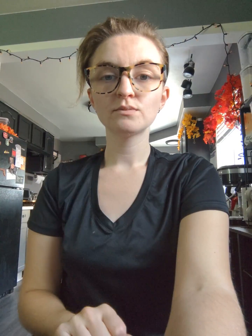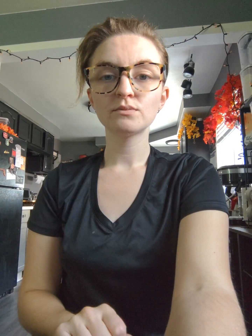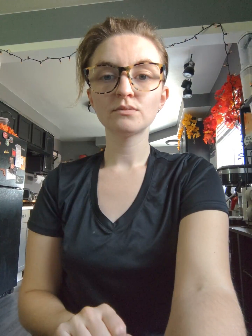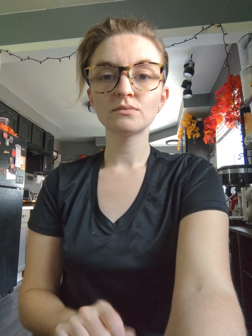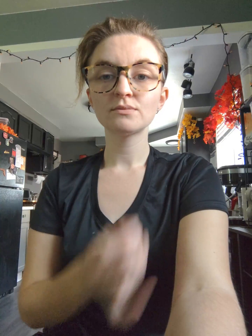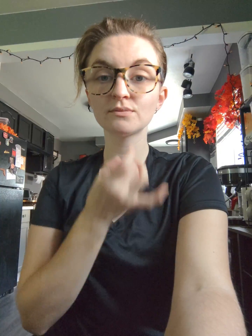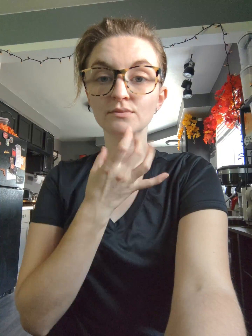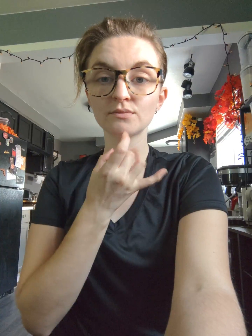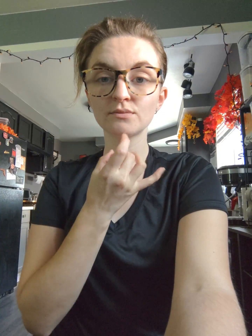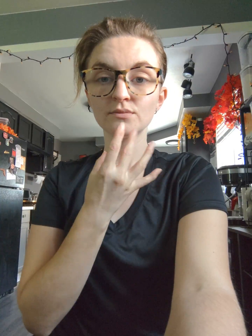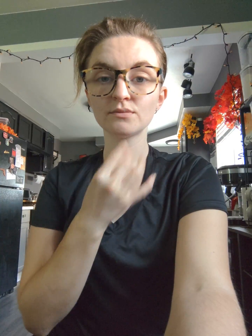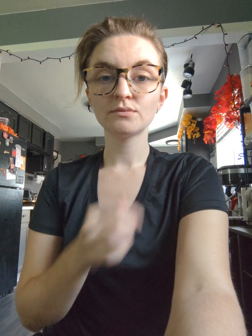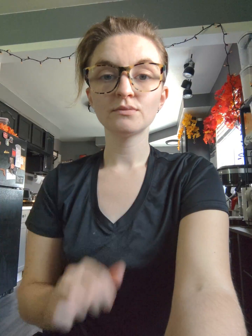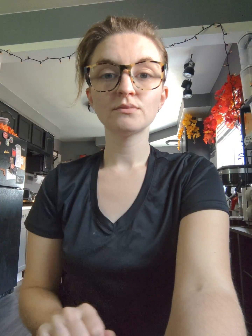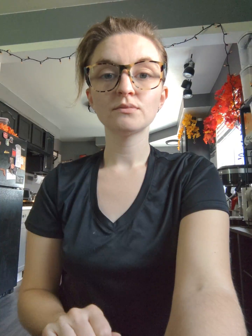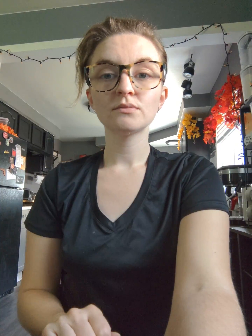light bulb